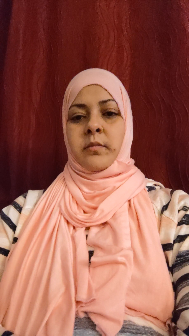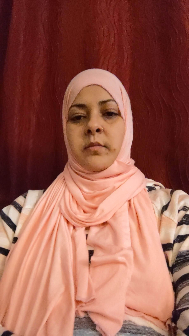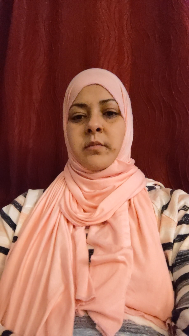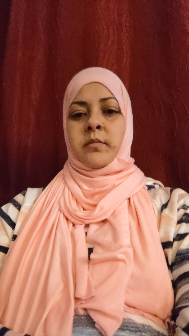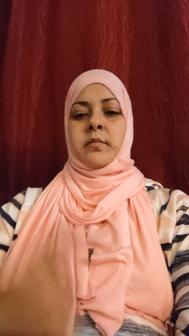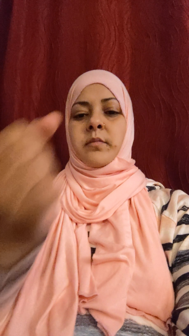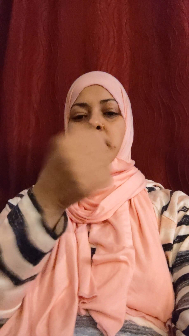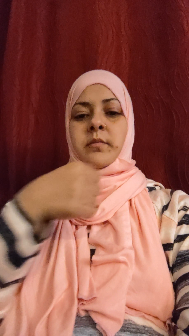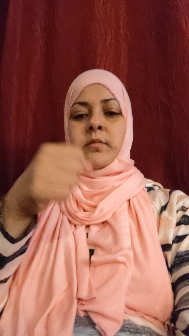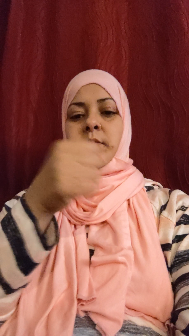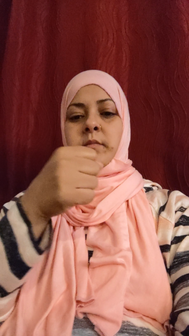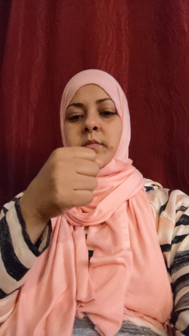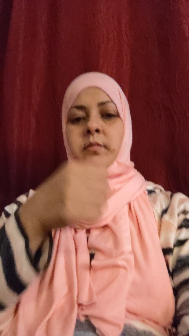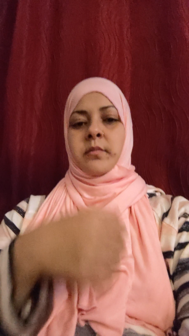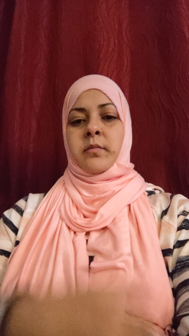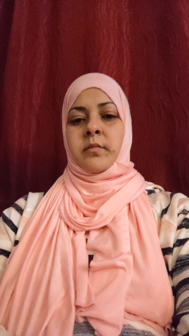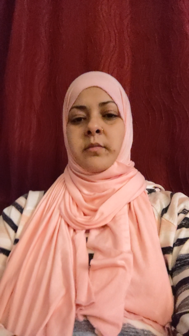coffee